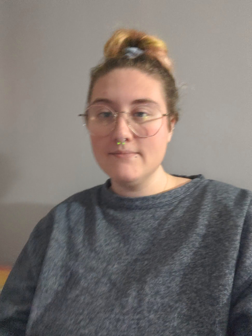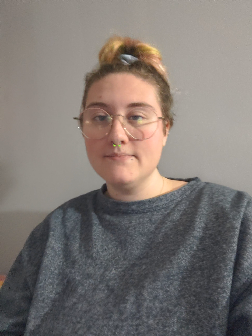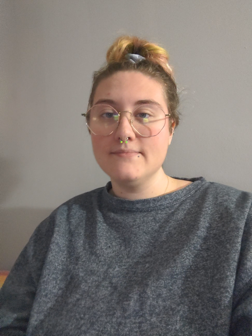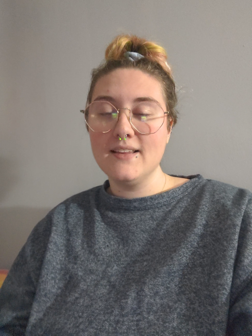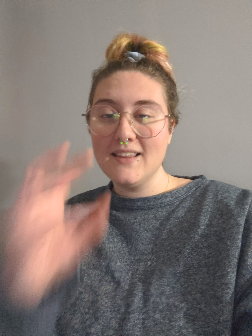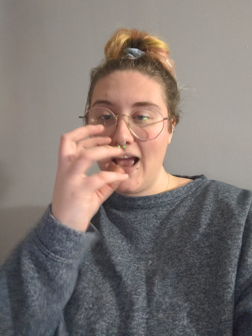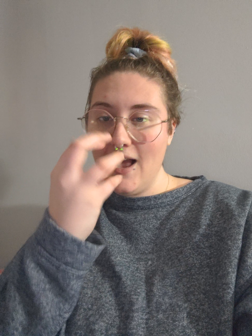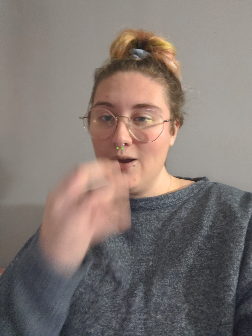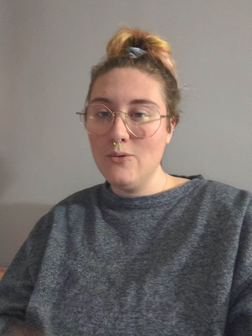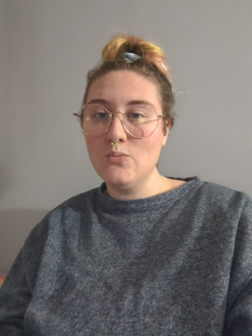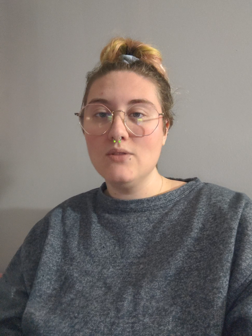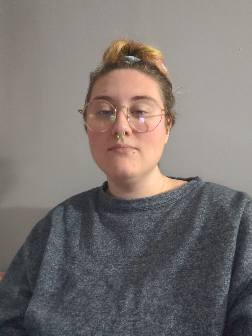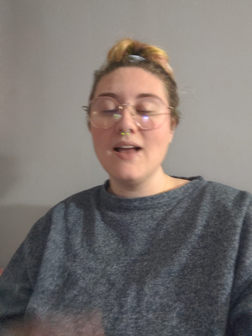clown